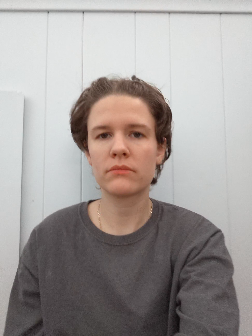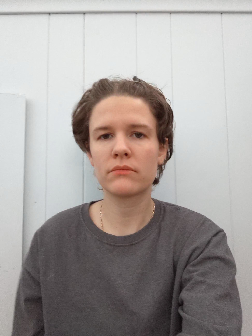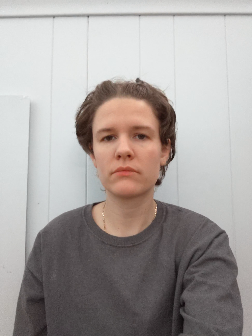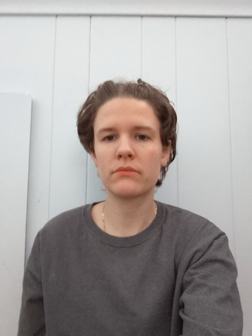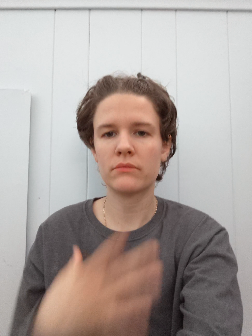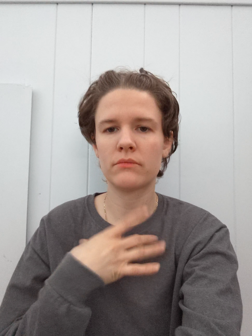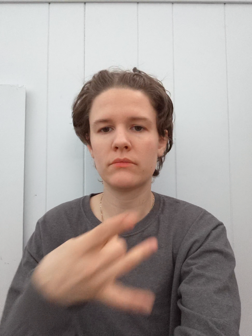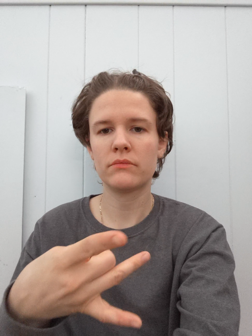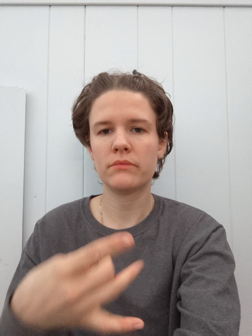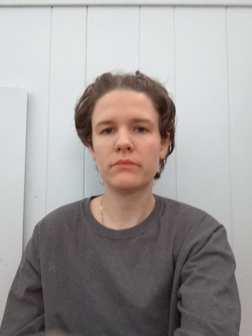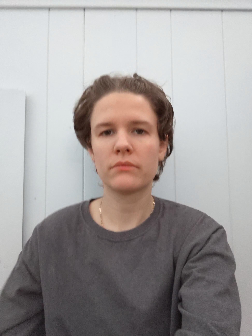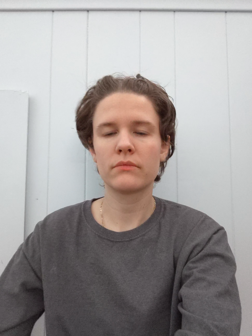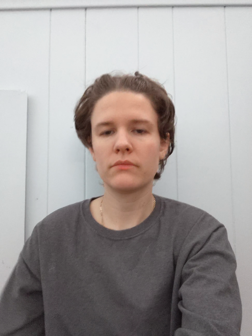like